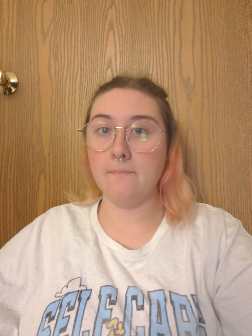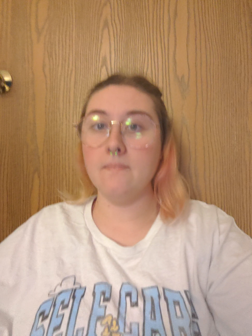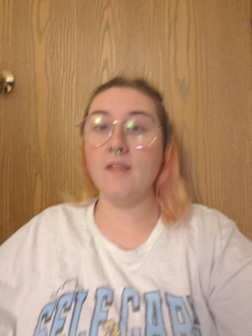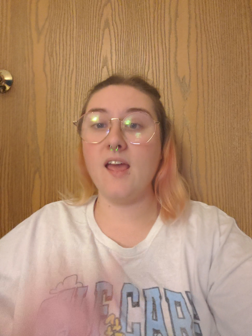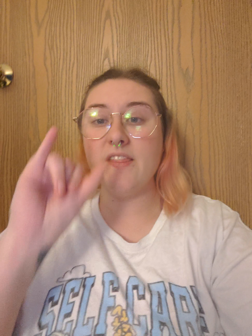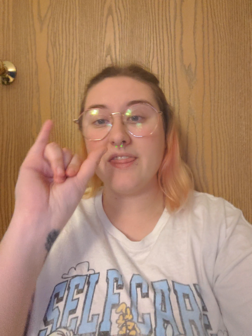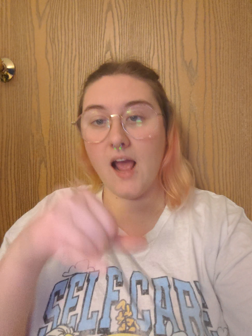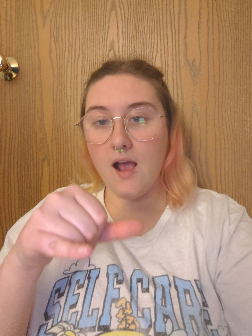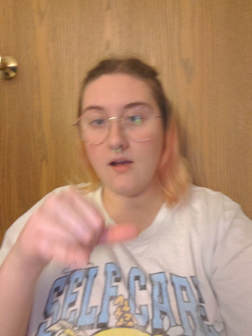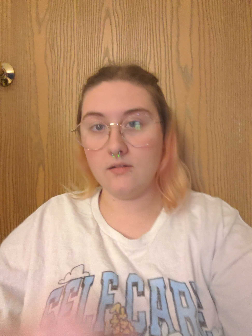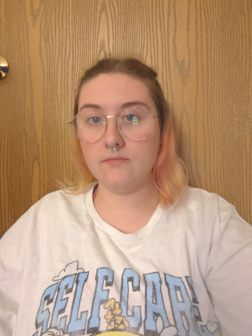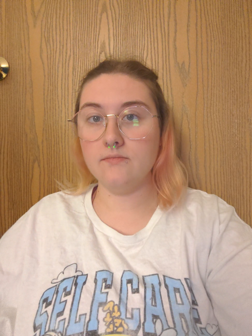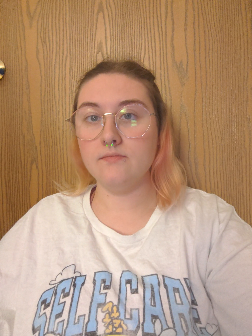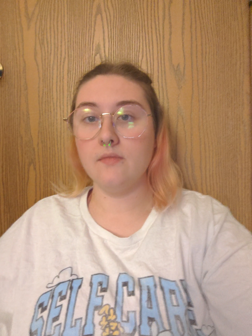that